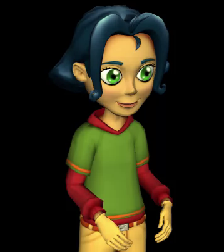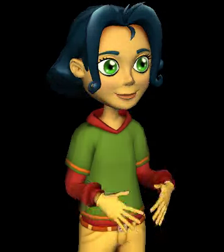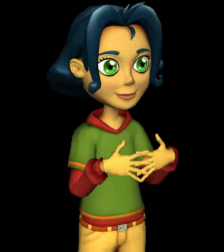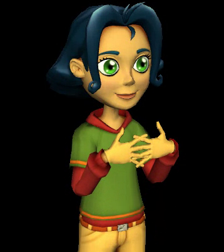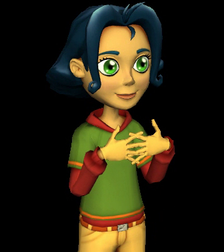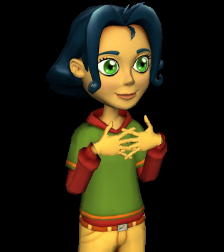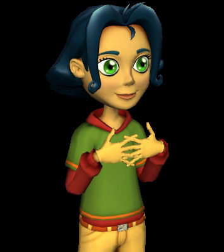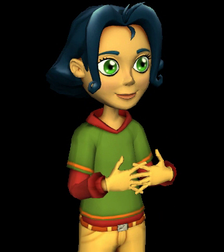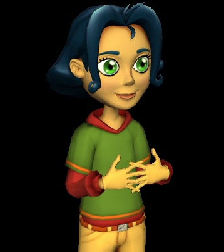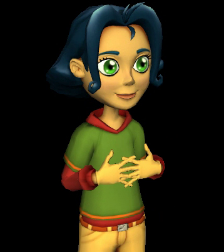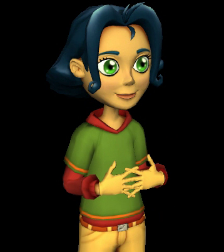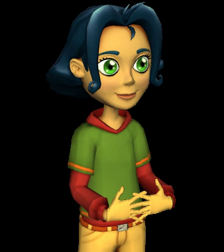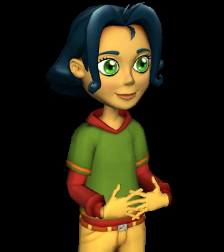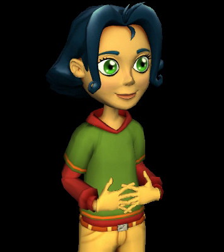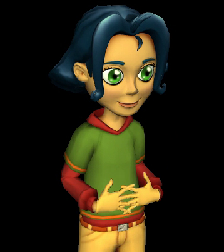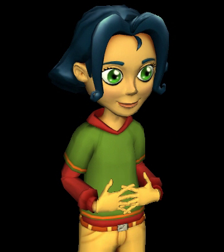جسم